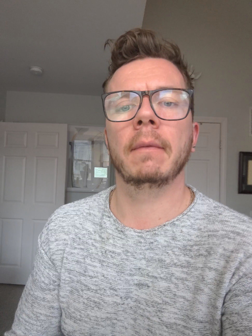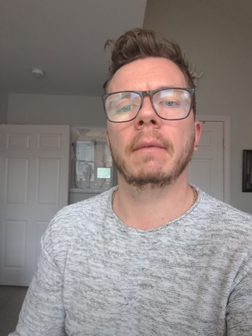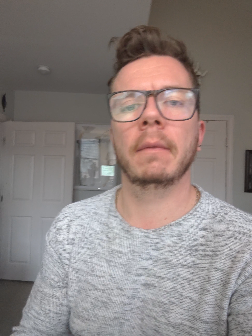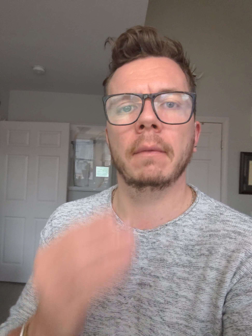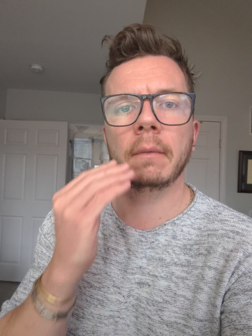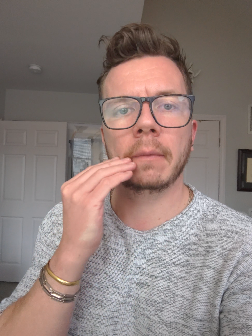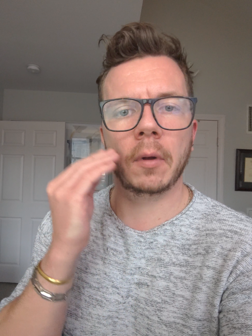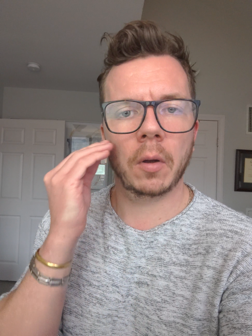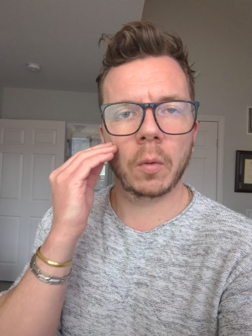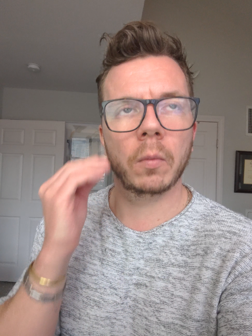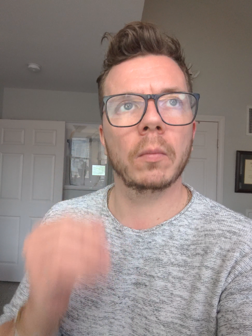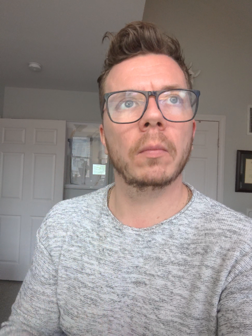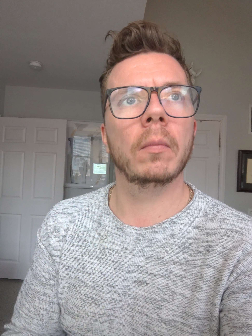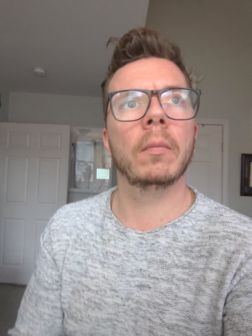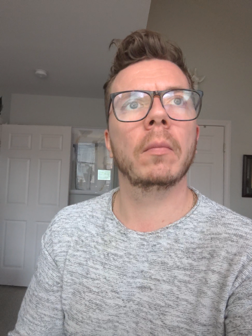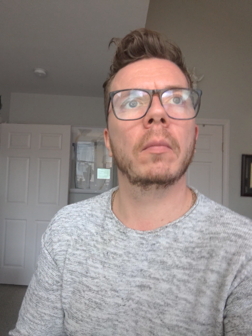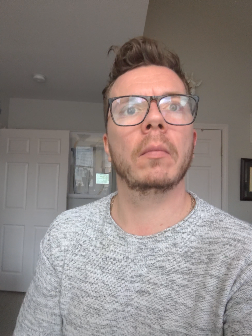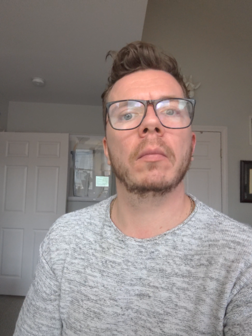home